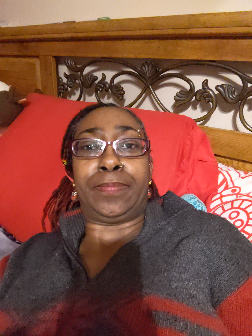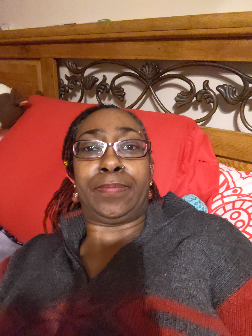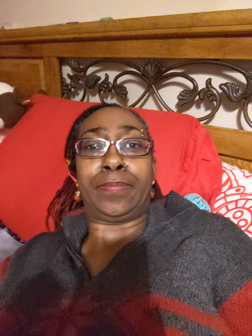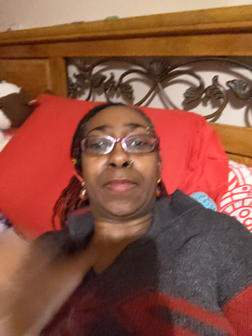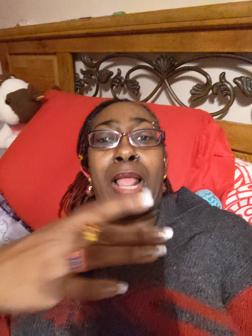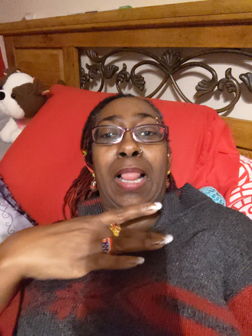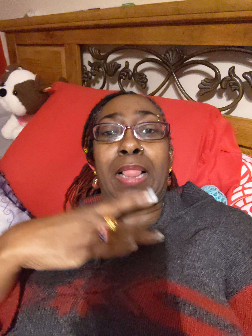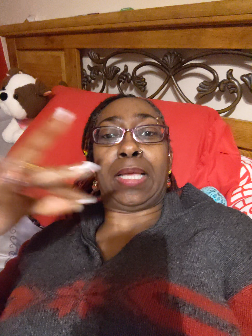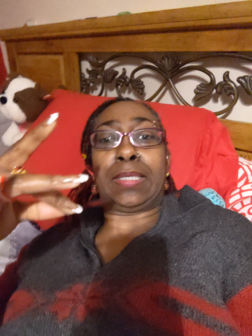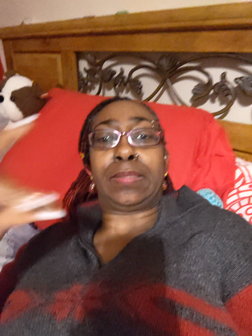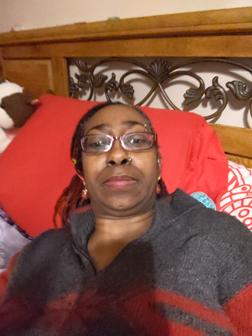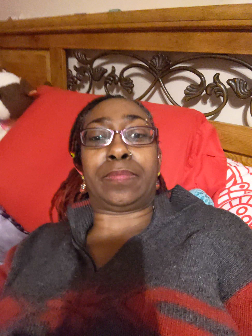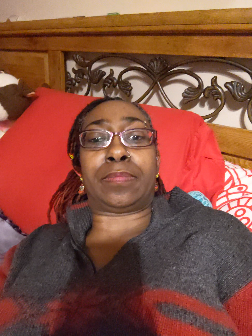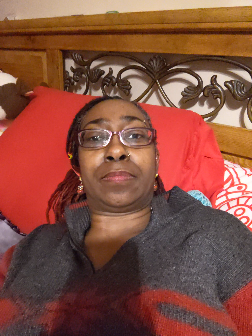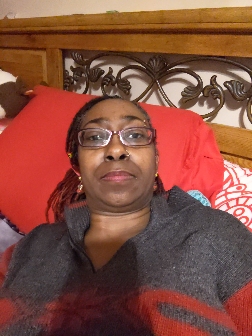like